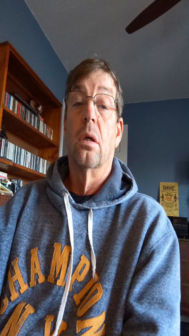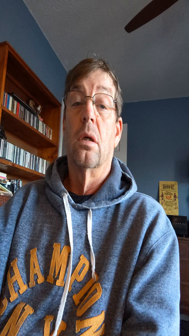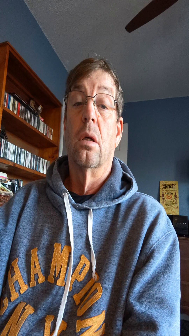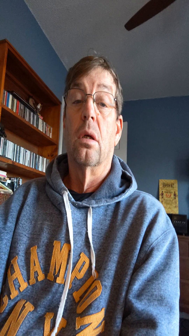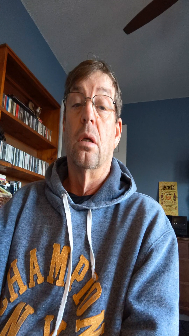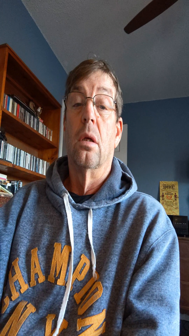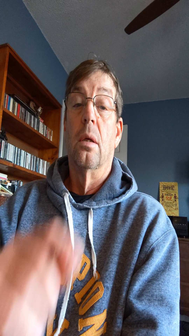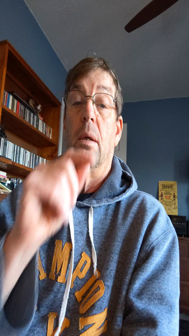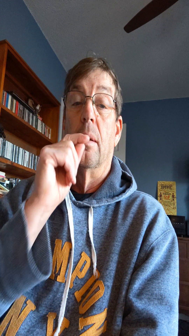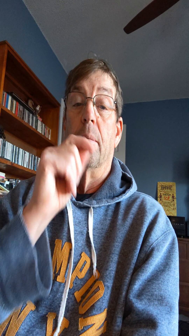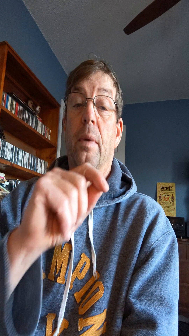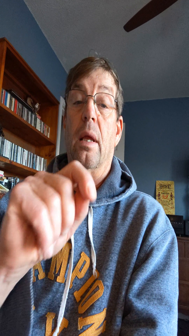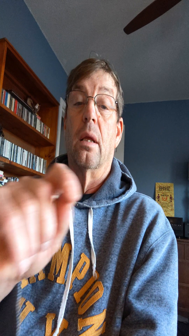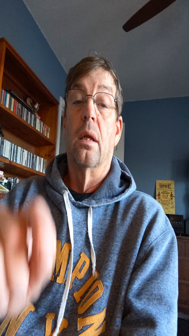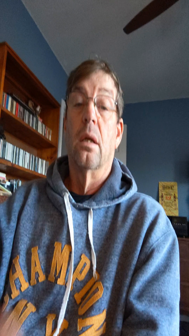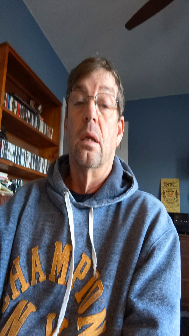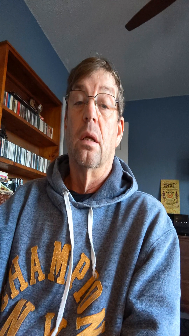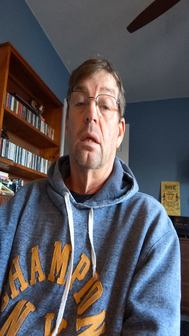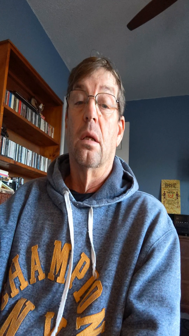pen